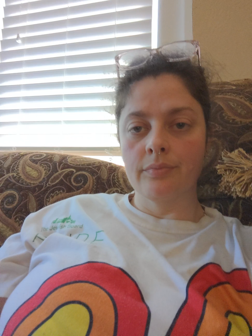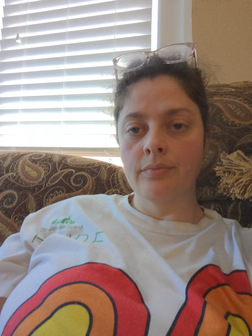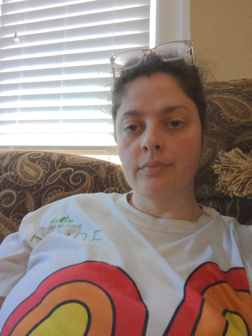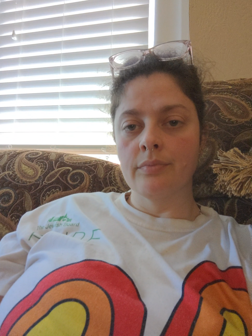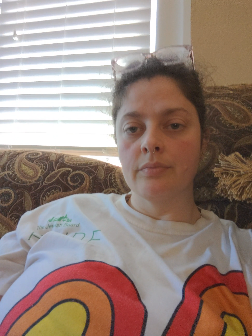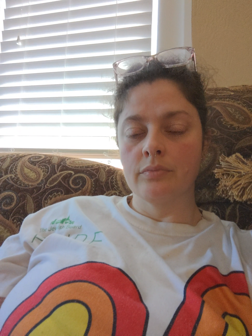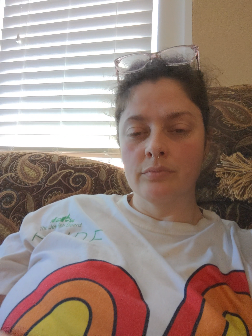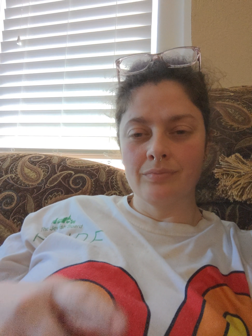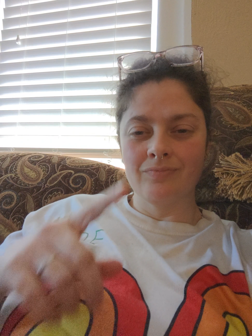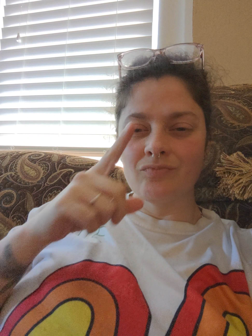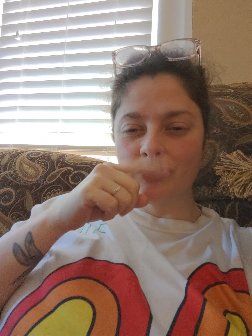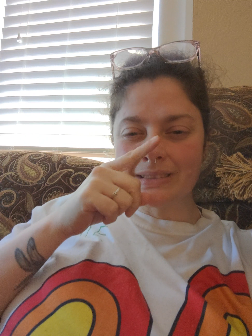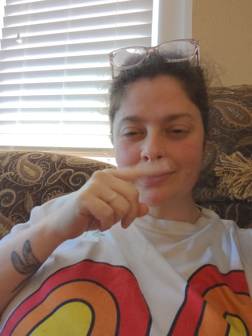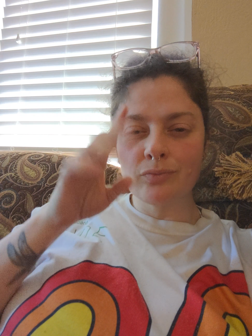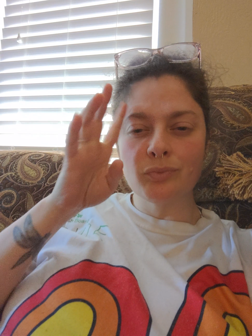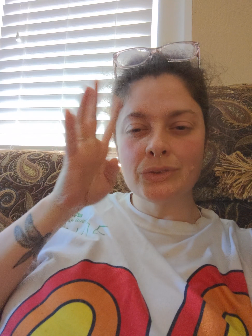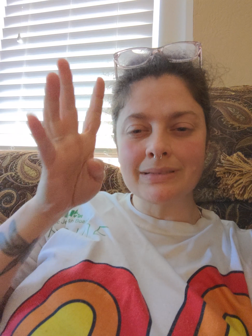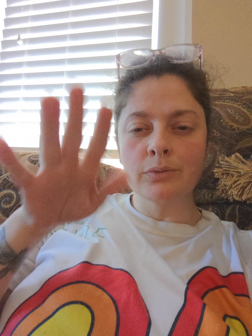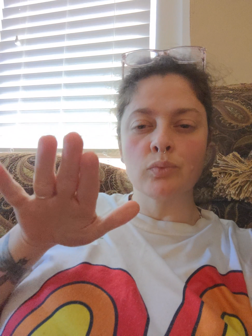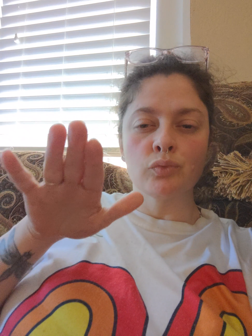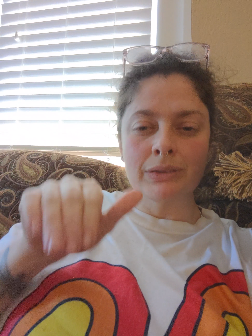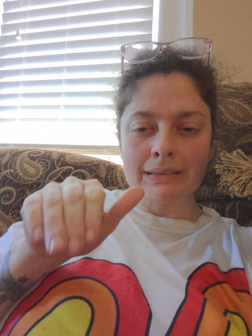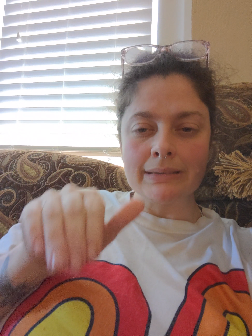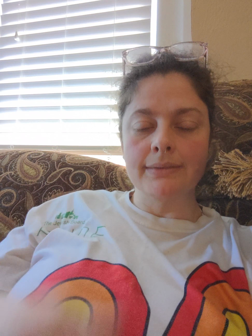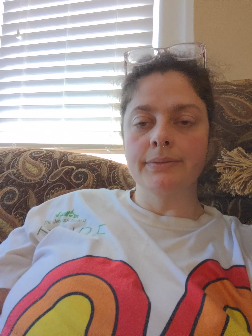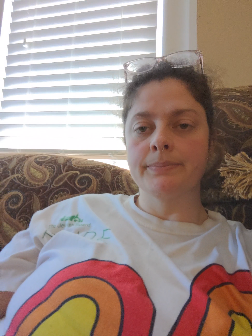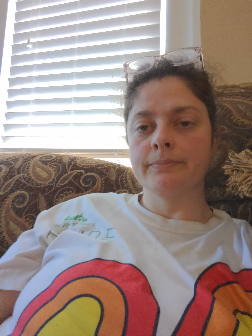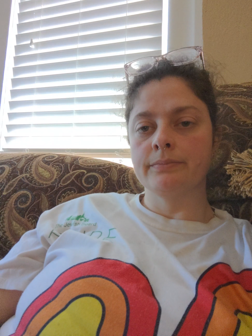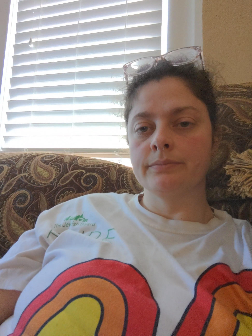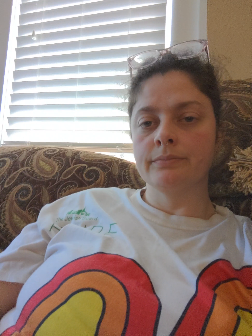pretend